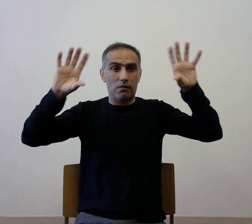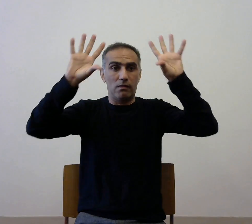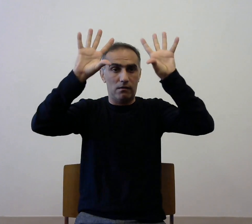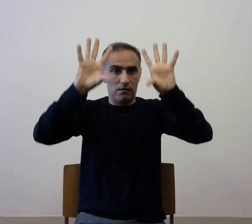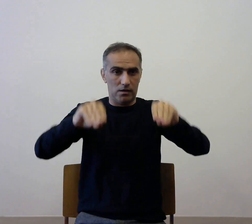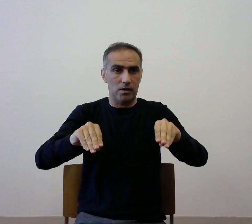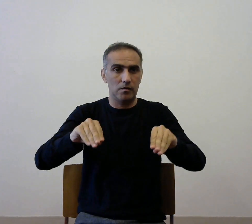söndurə